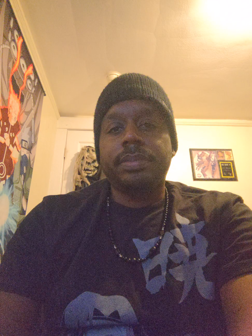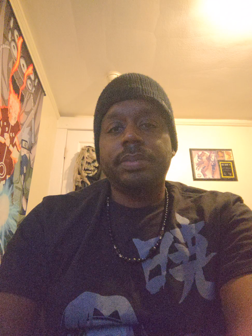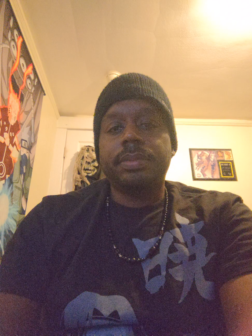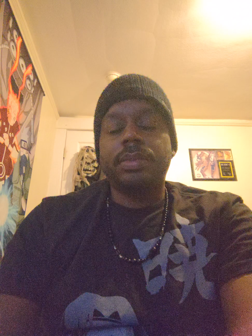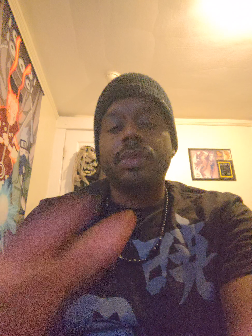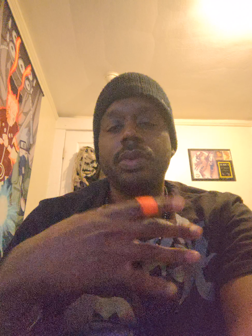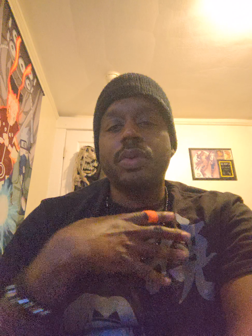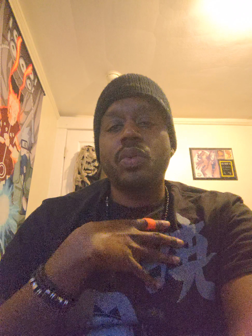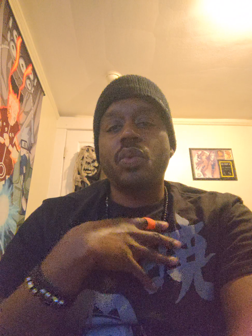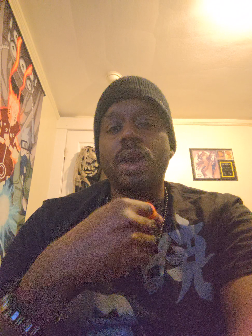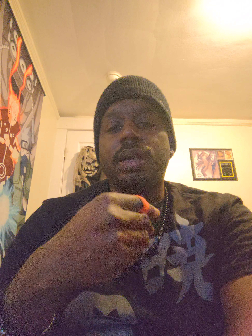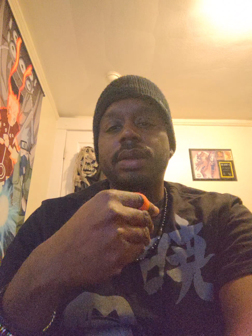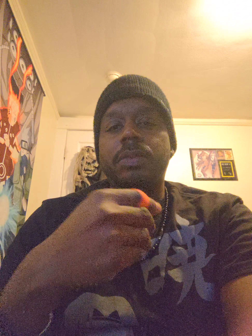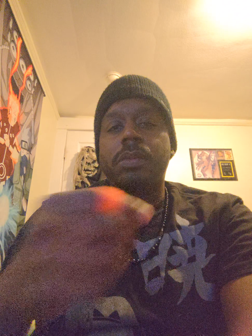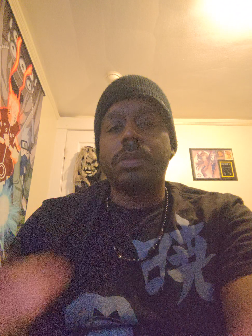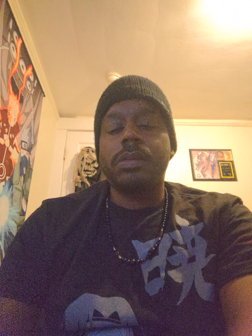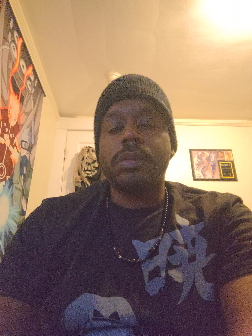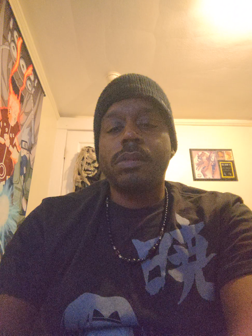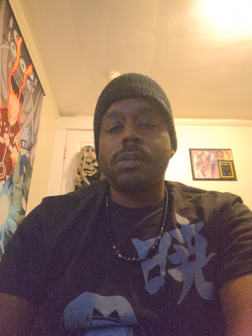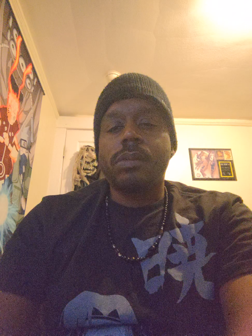white